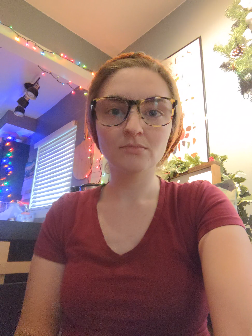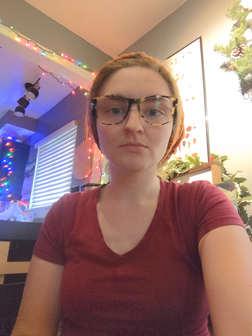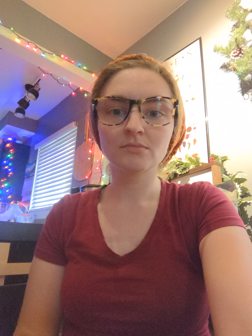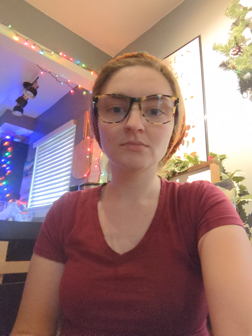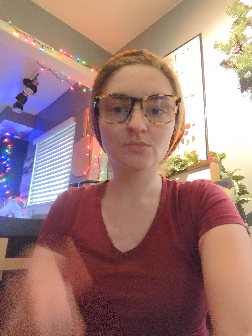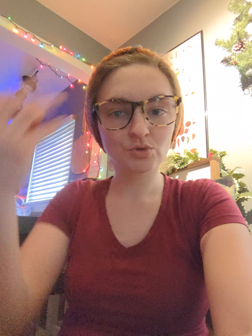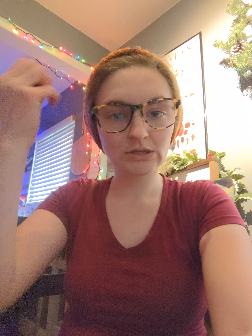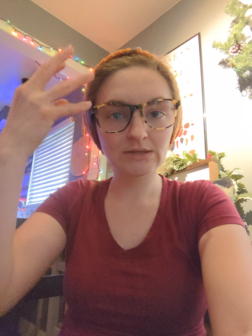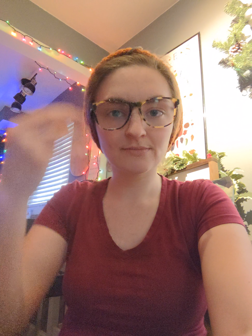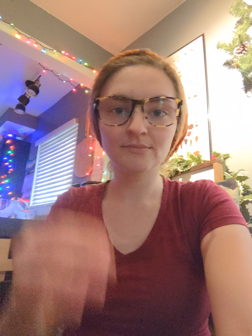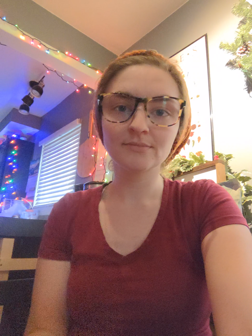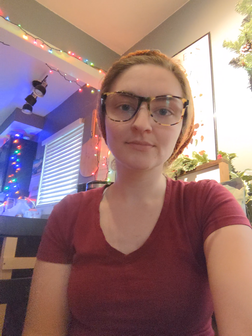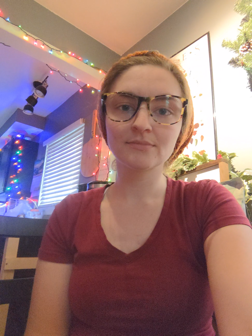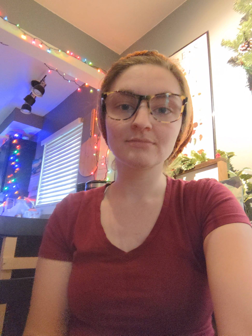shower